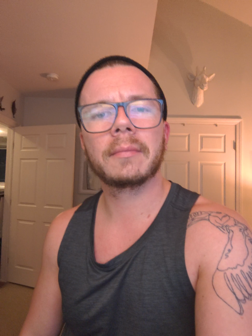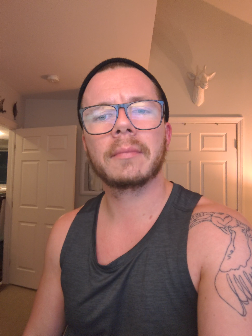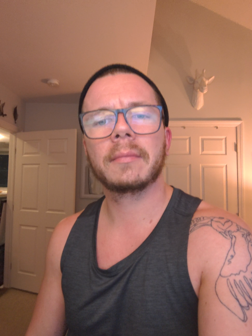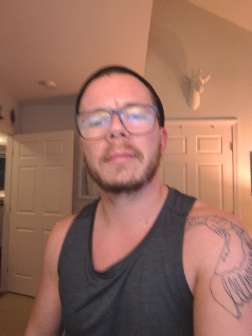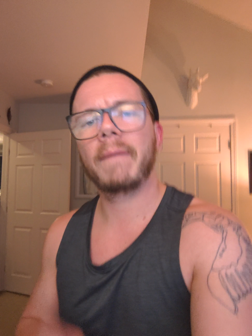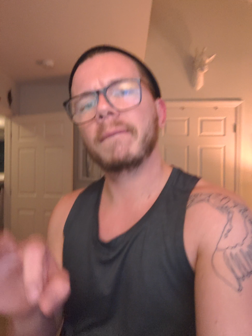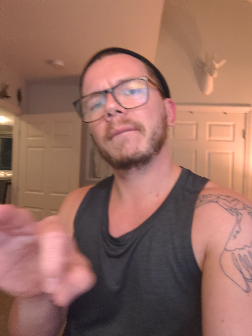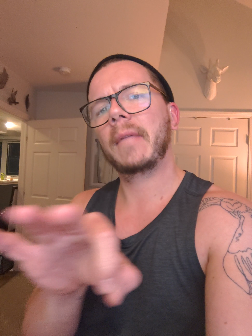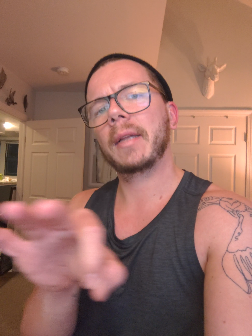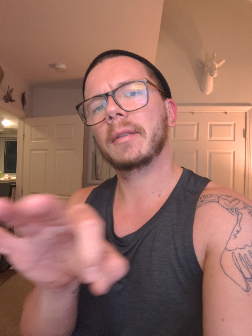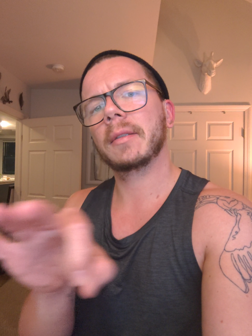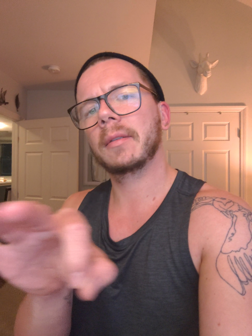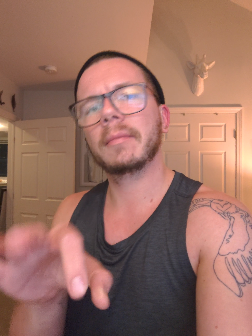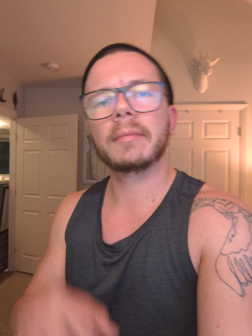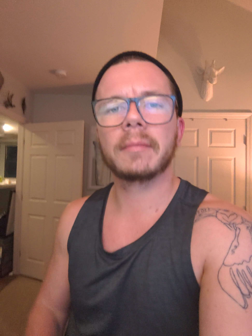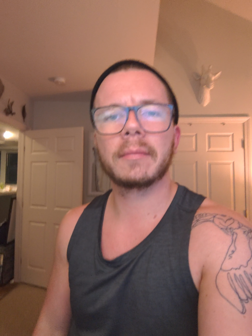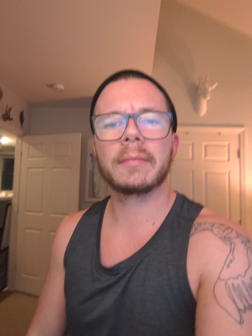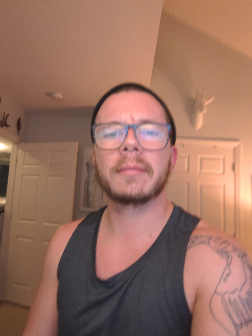feet